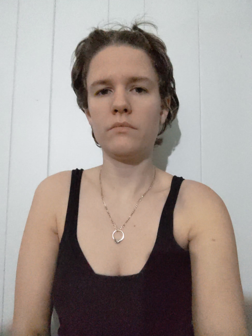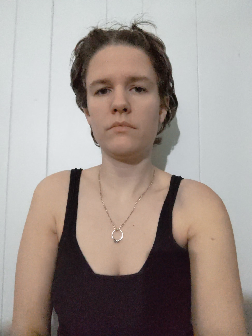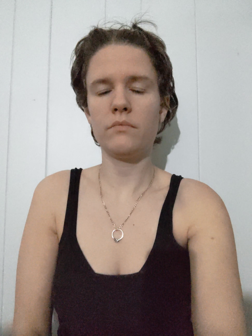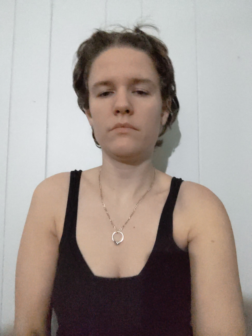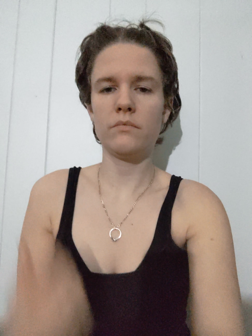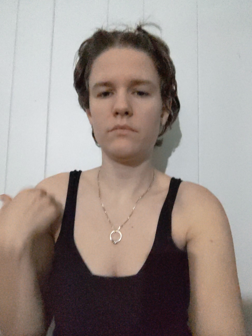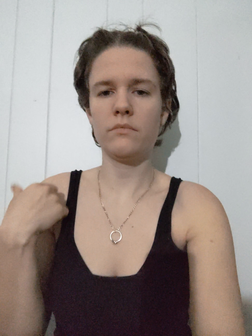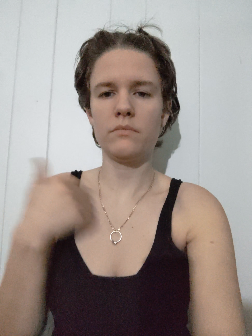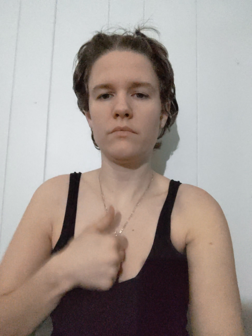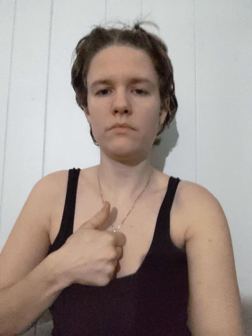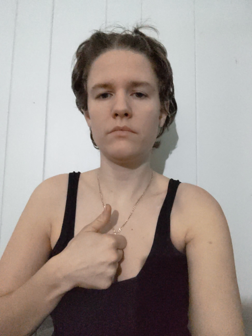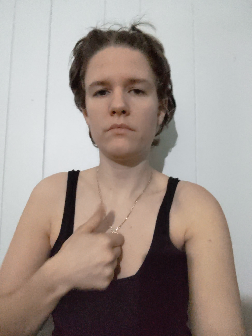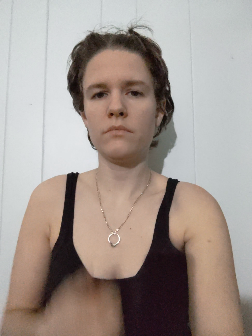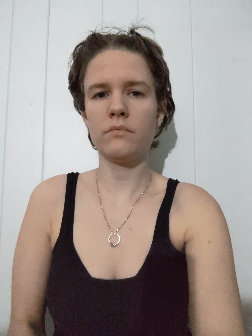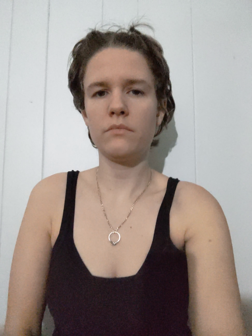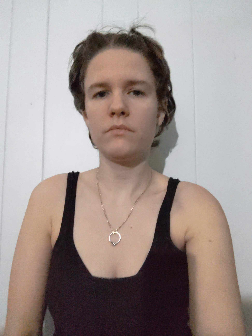jacket